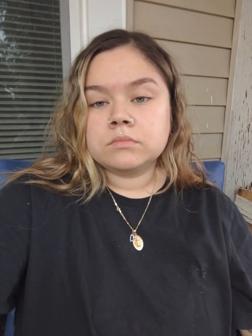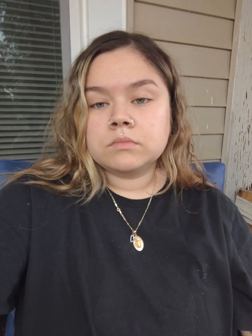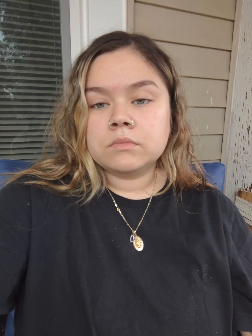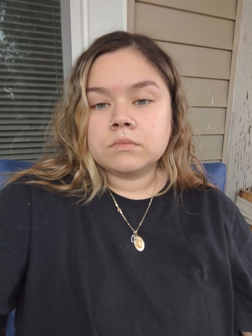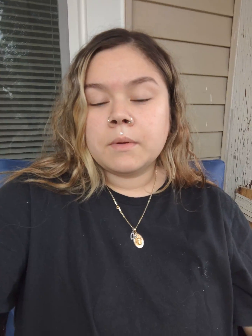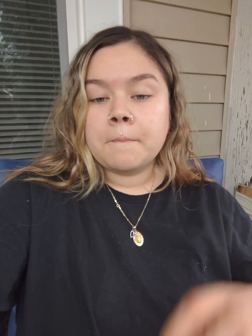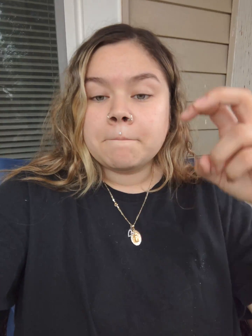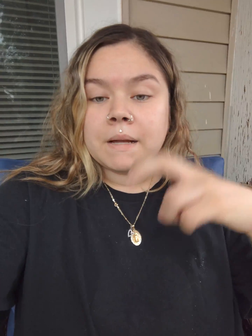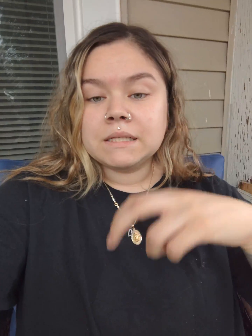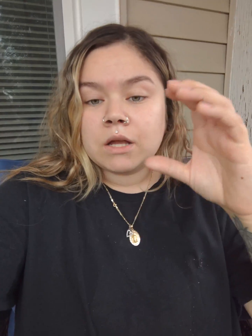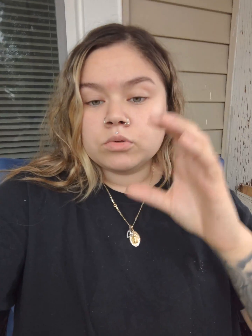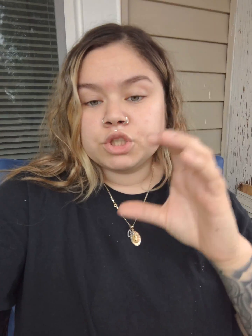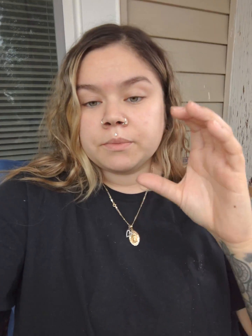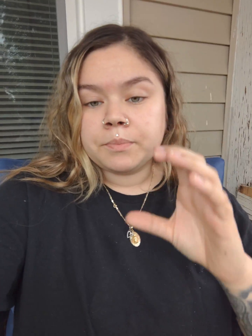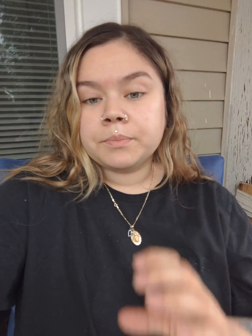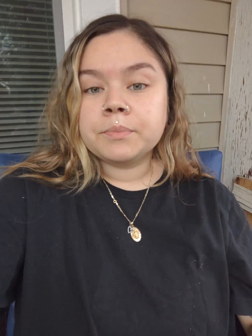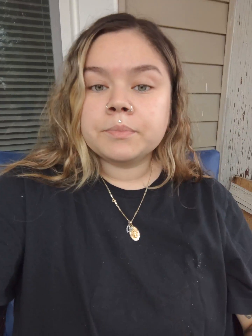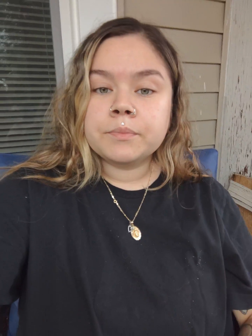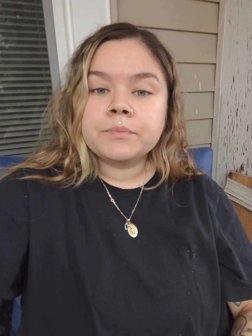potato chip